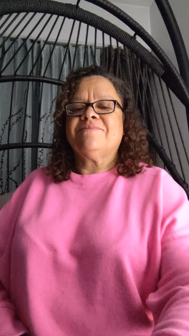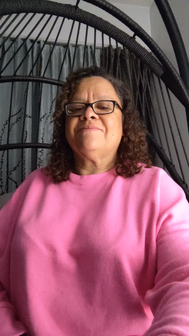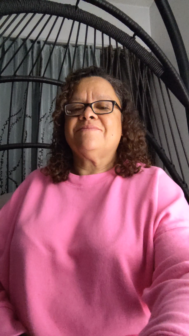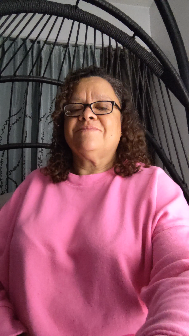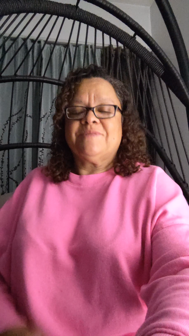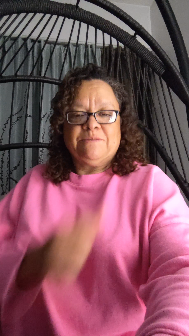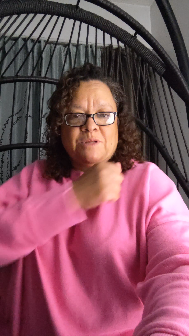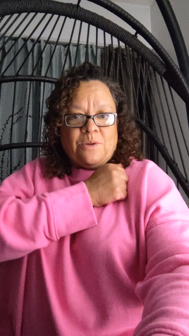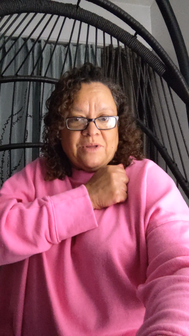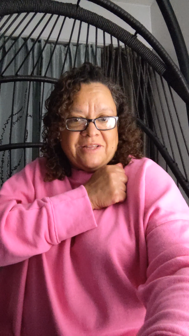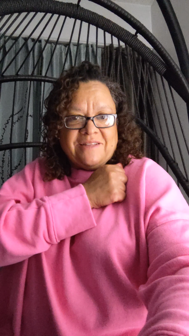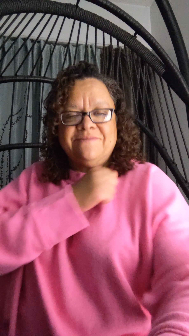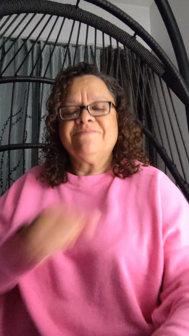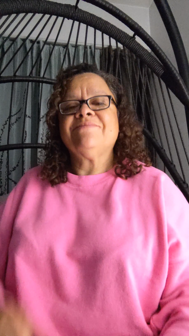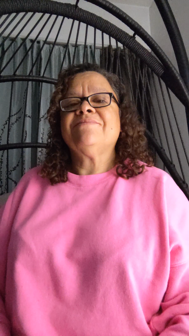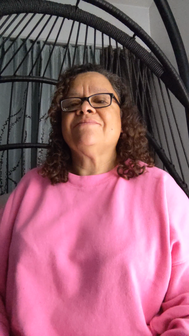hug